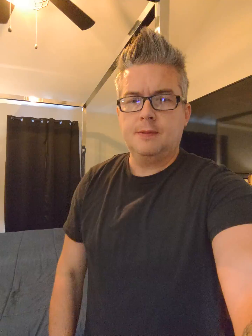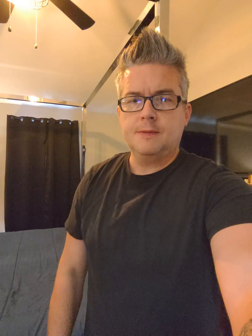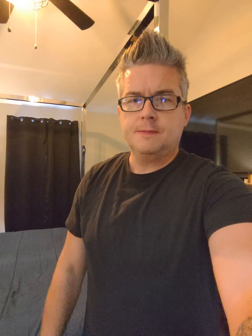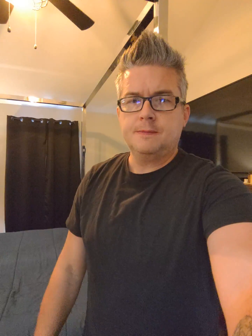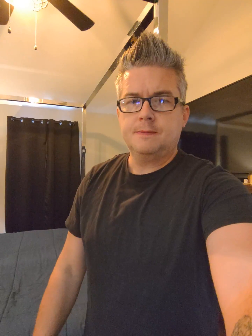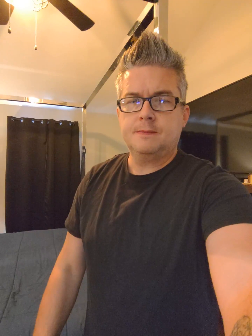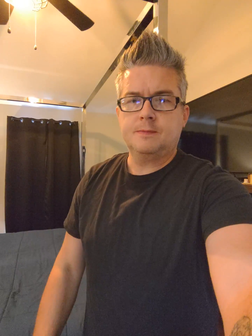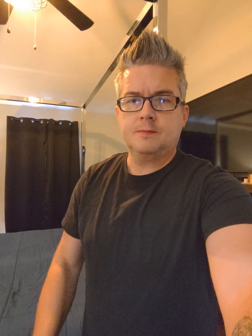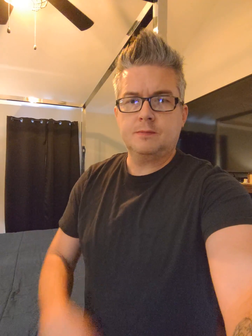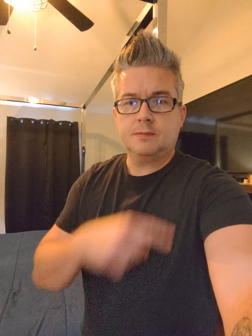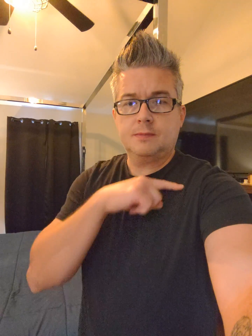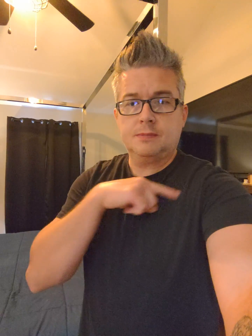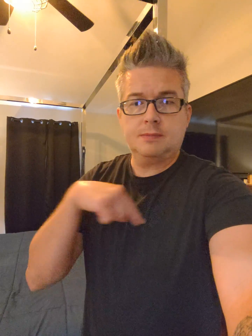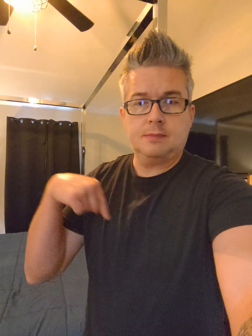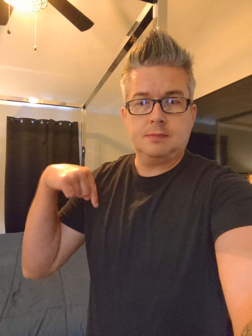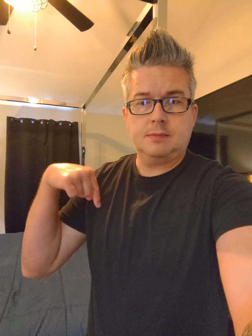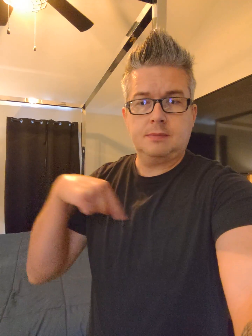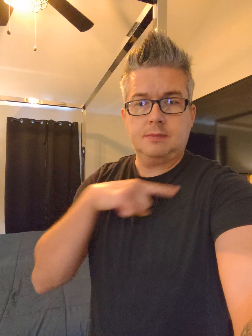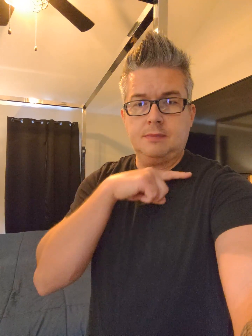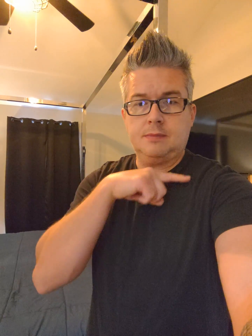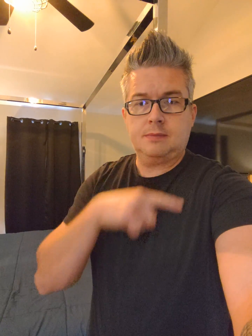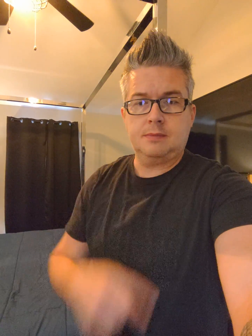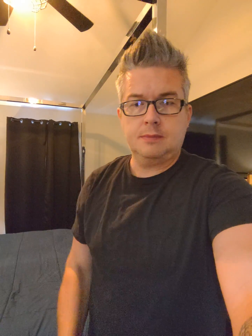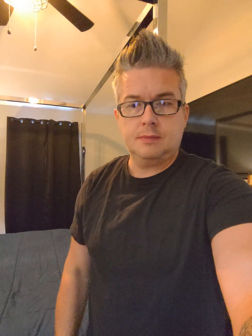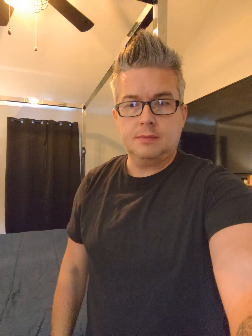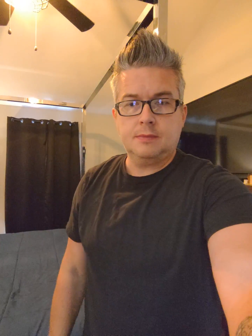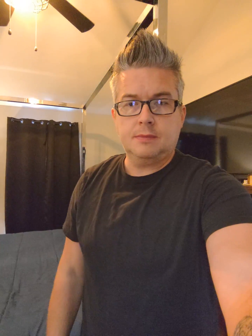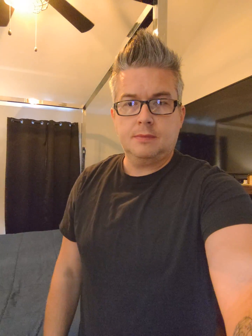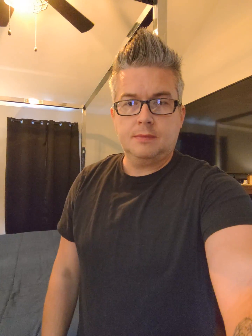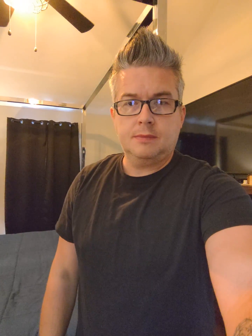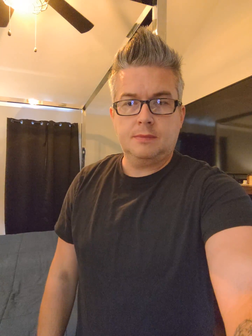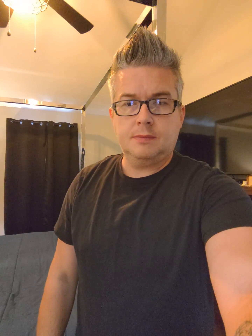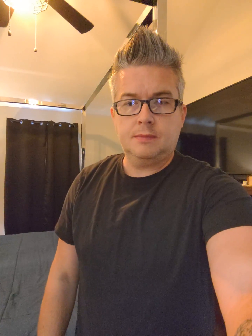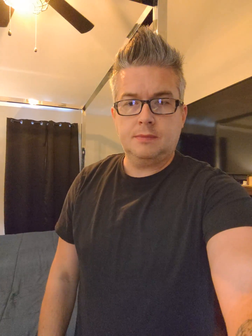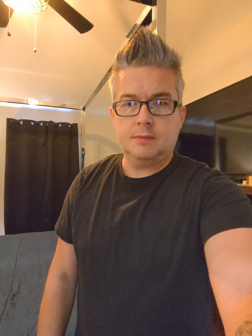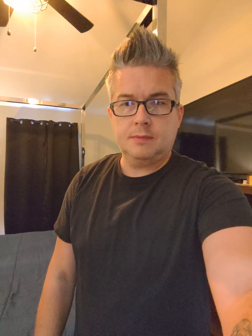bib